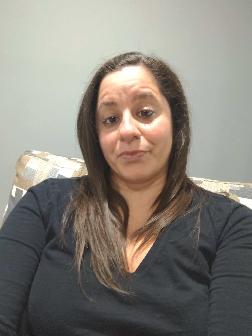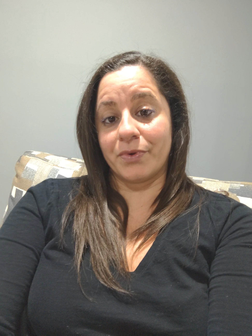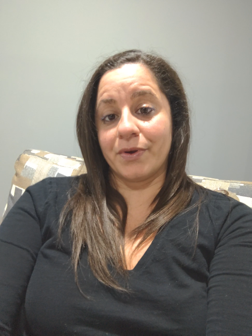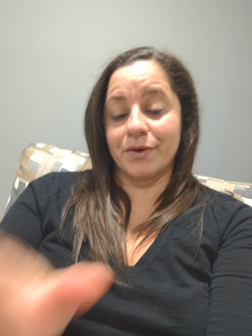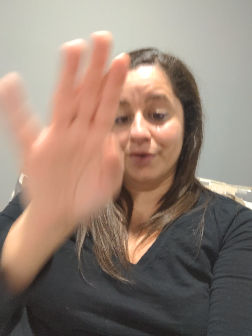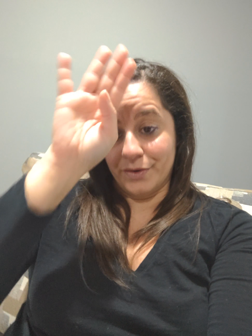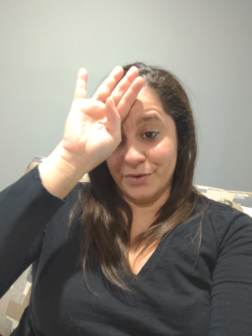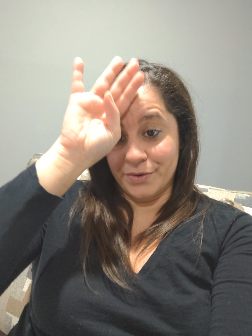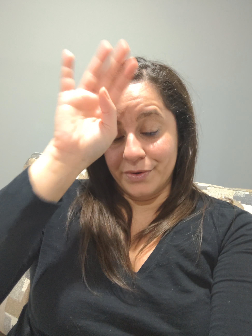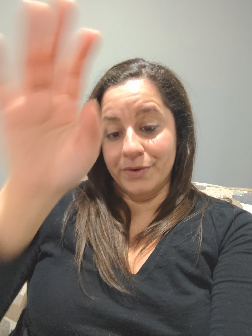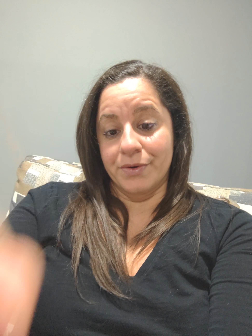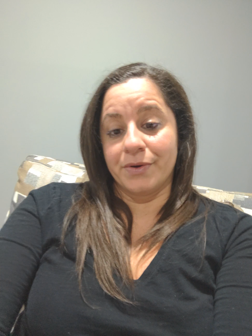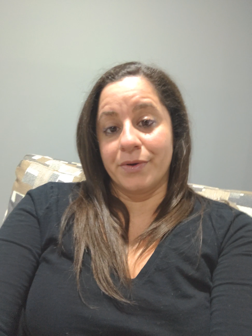fireman